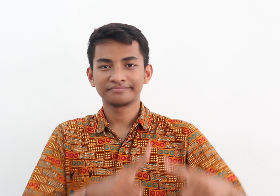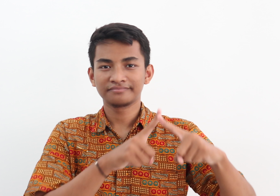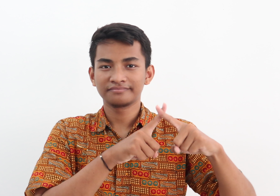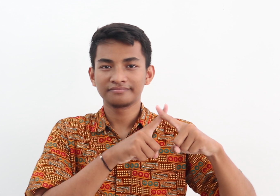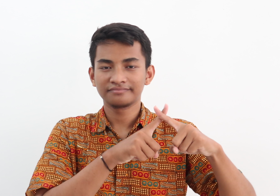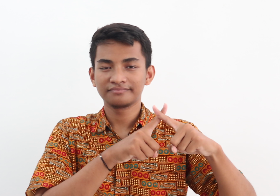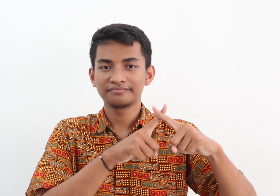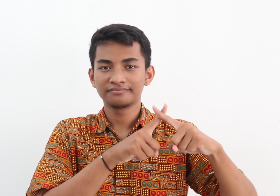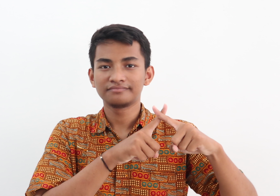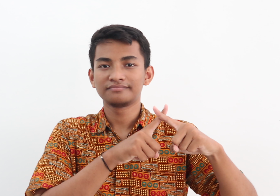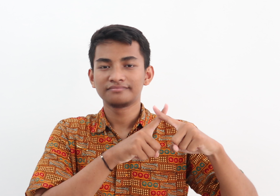X